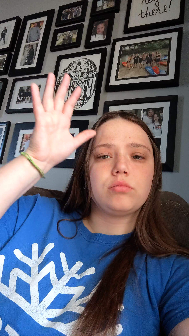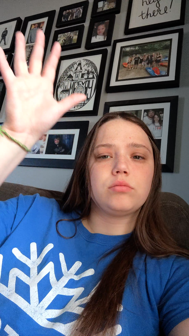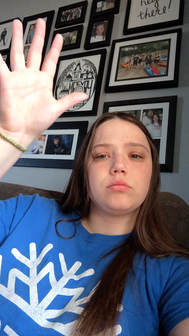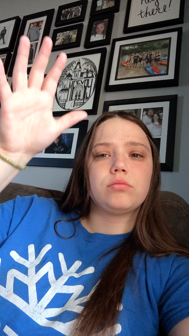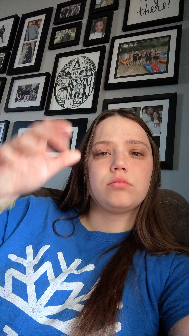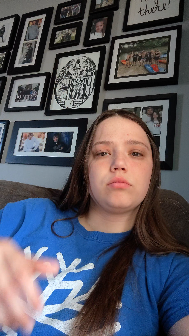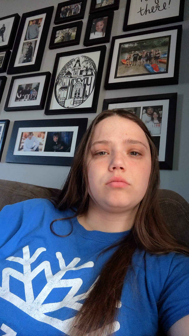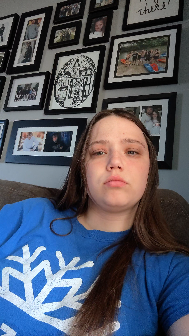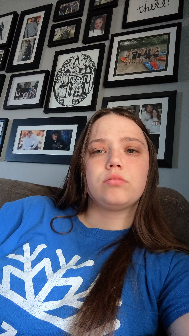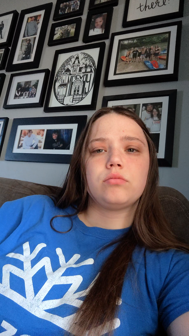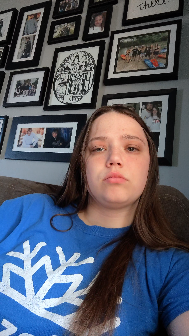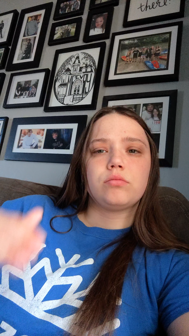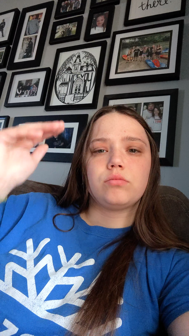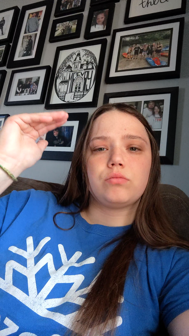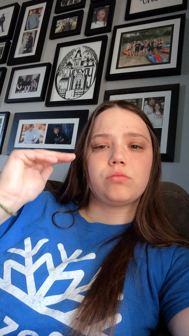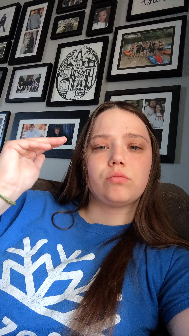short